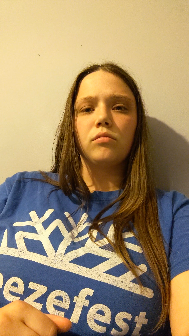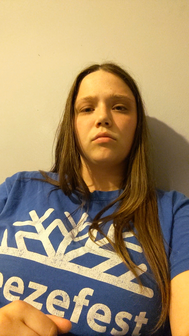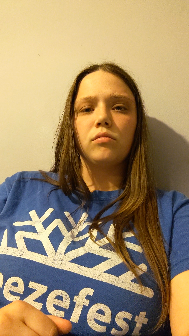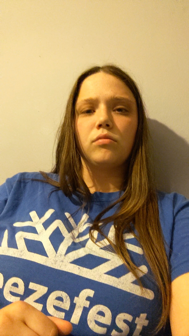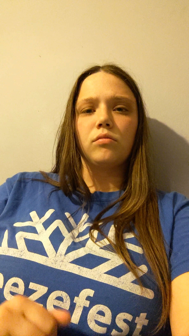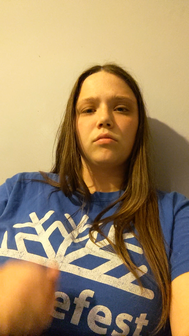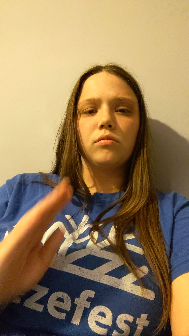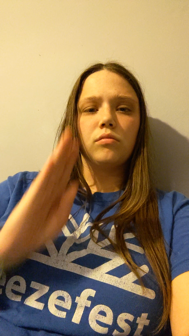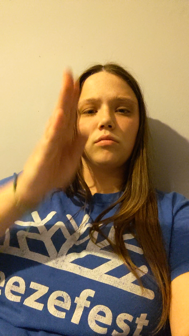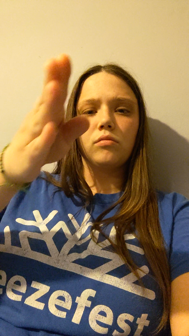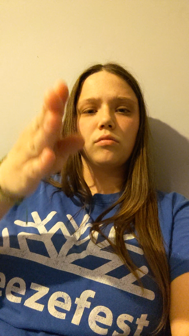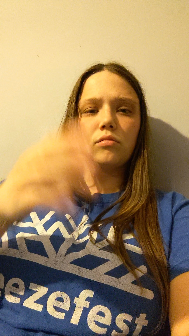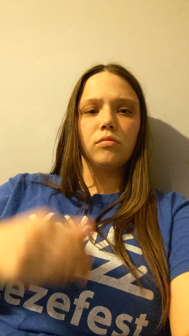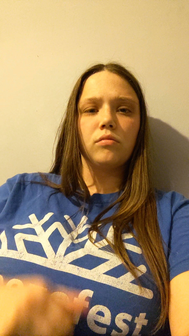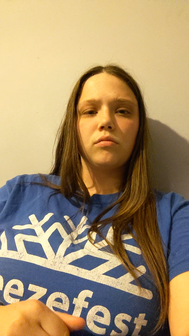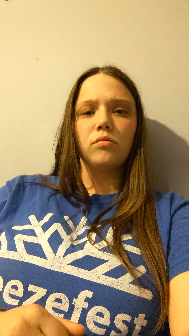over